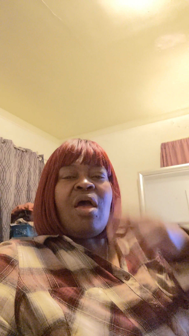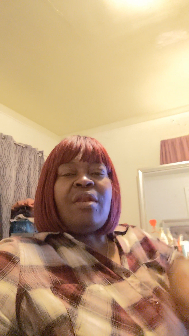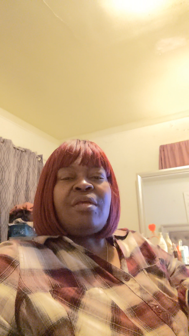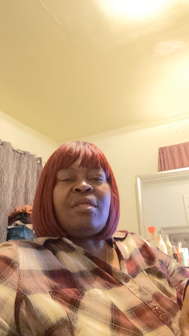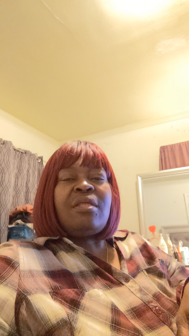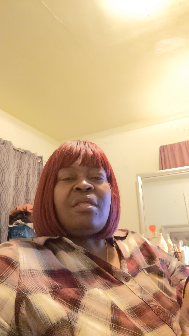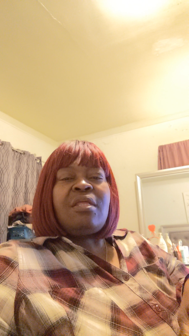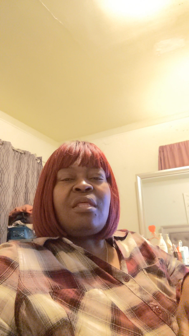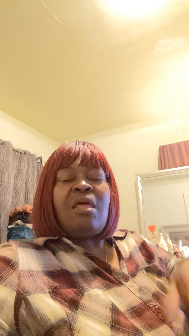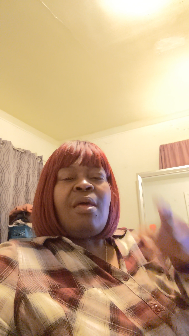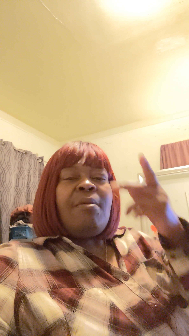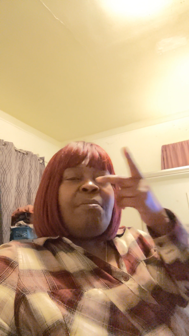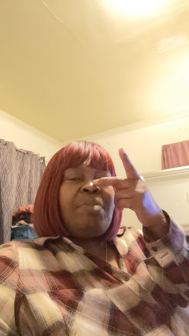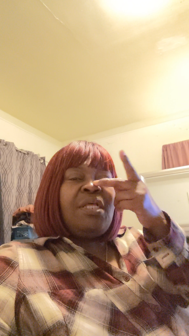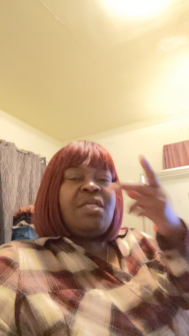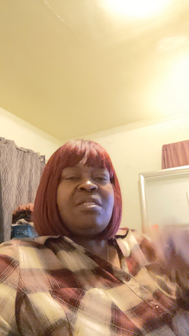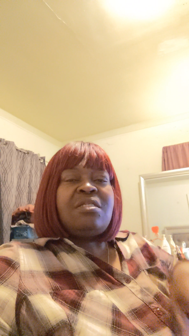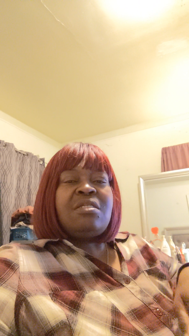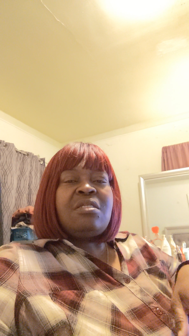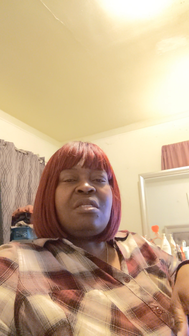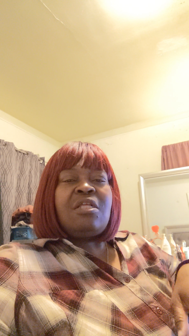penis